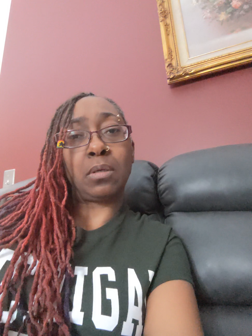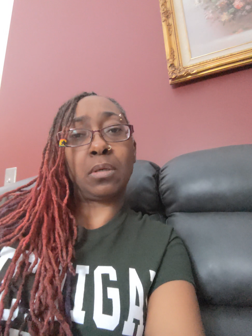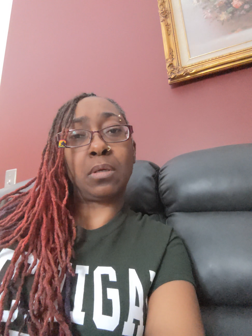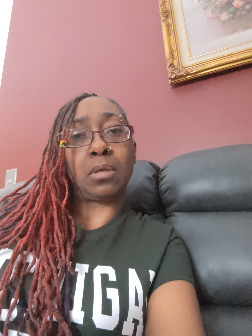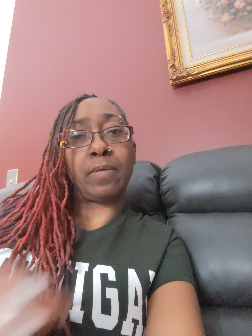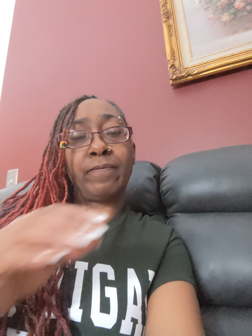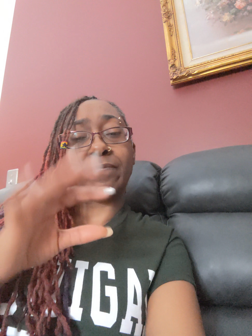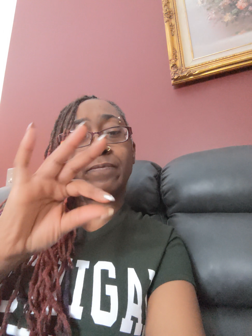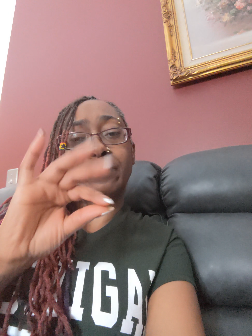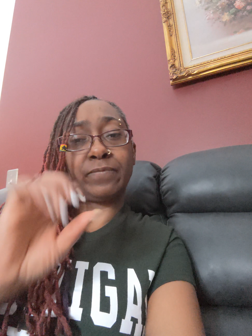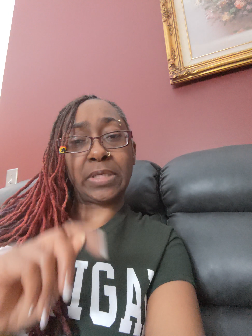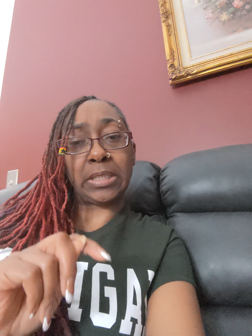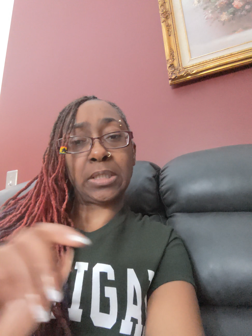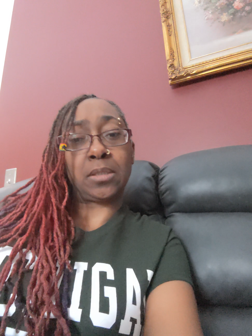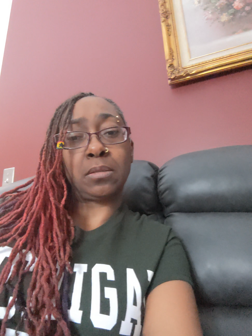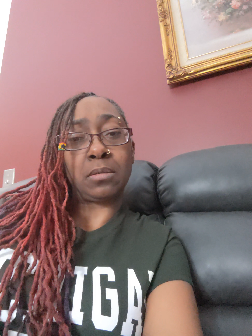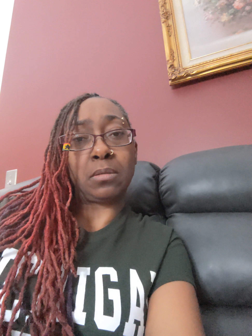feet